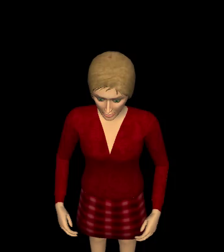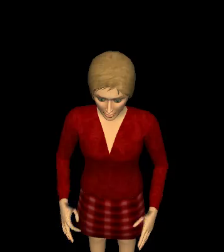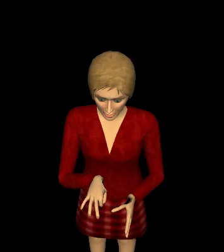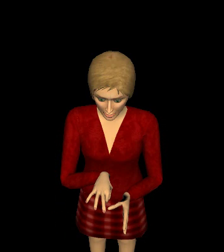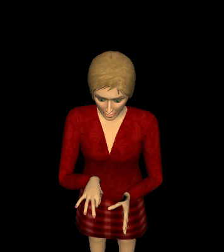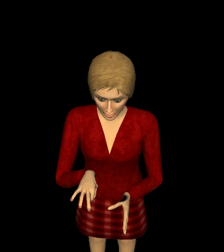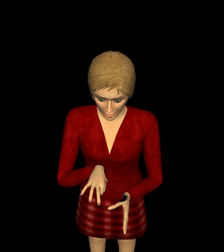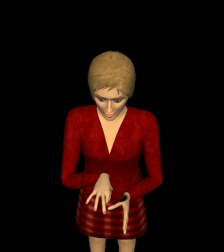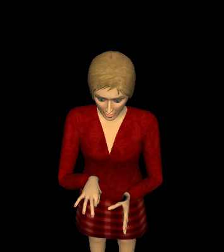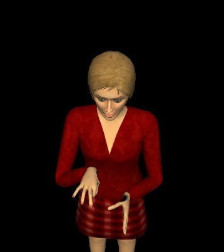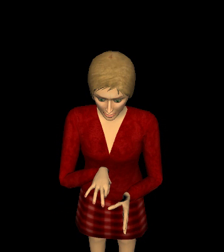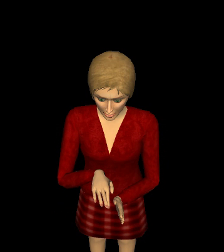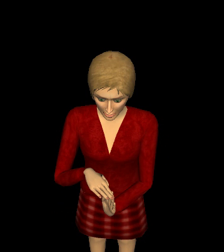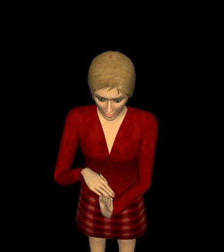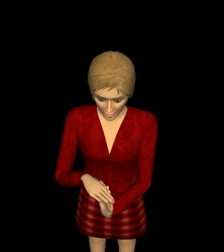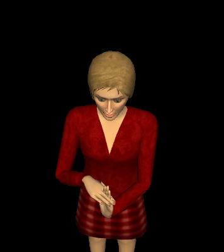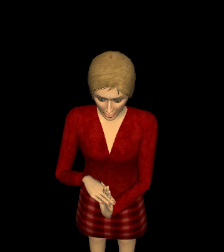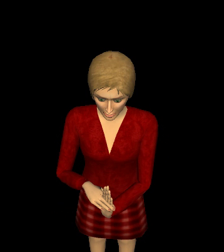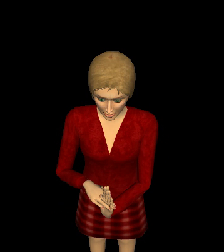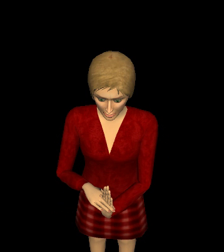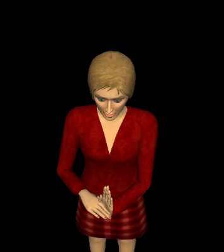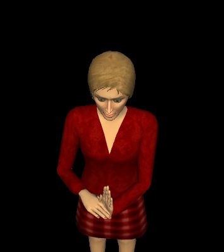وصفة